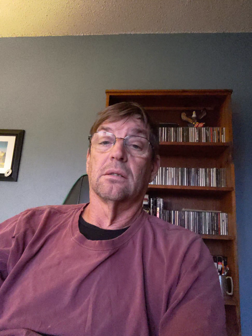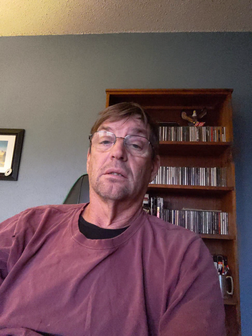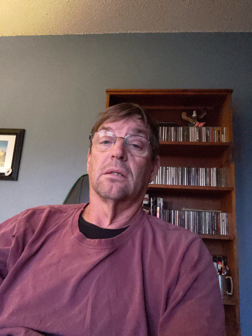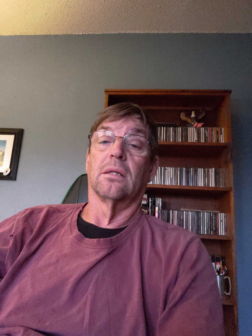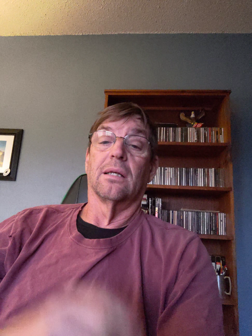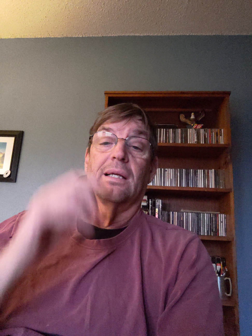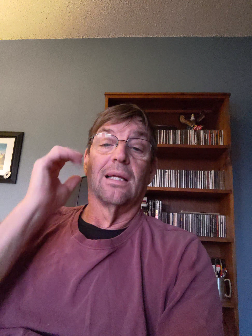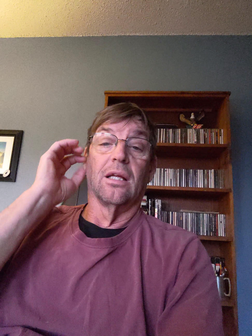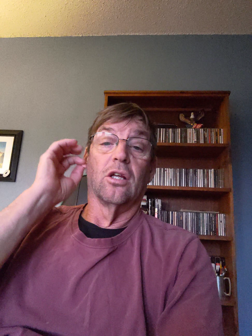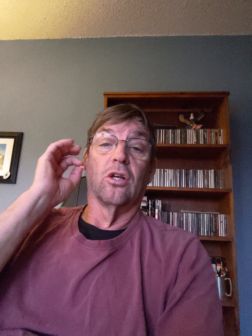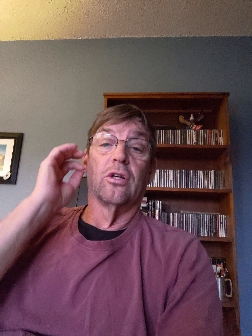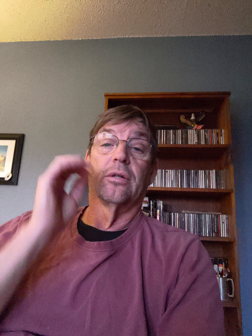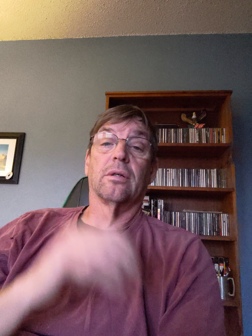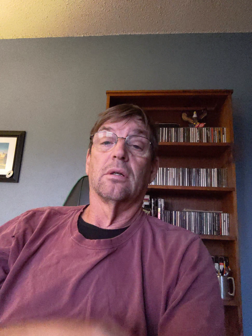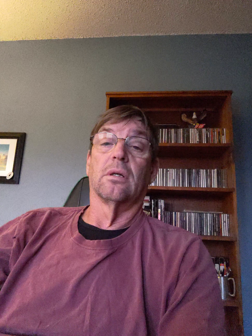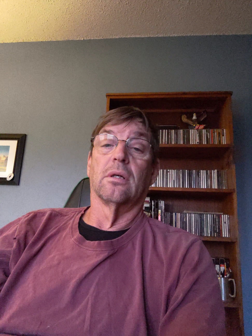ear